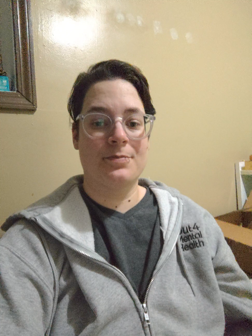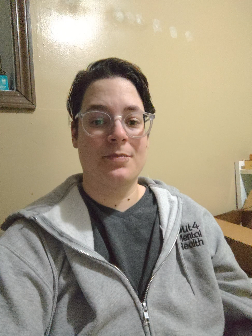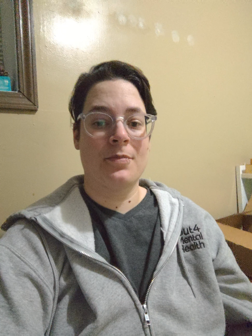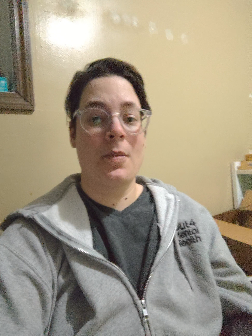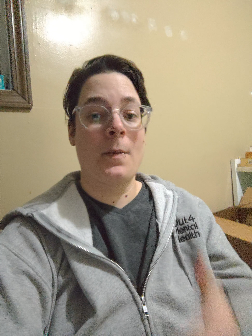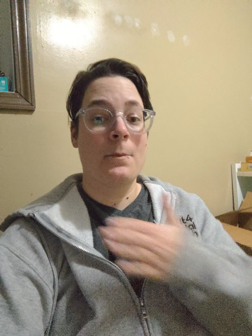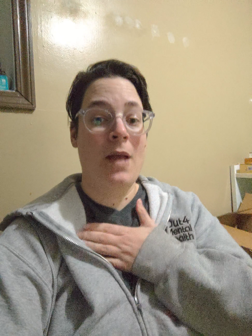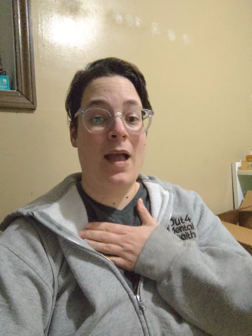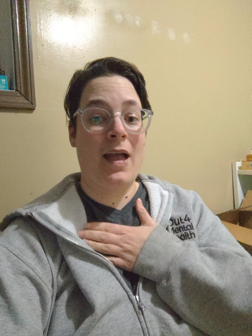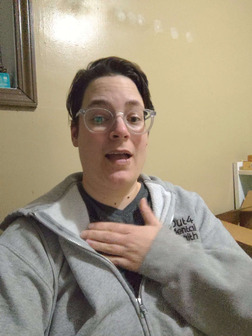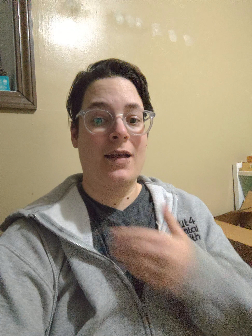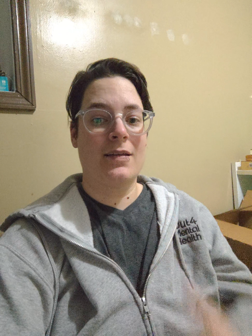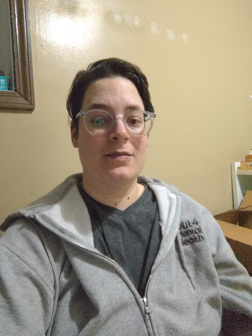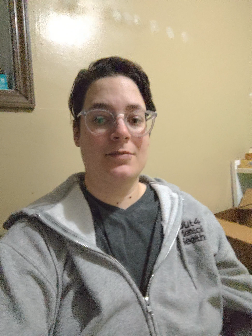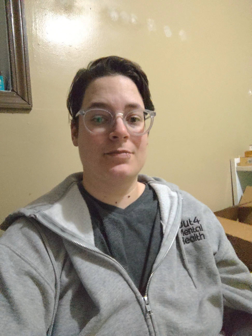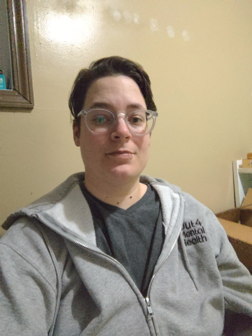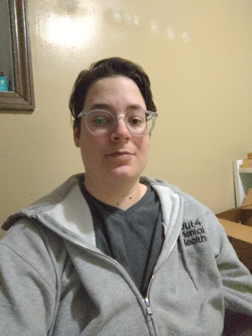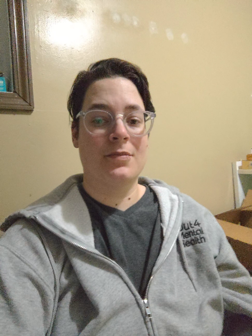my